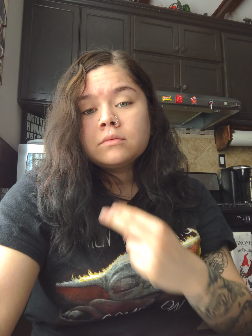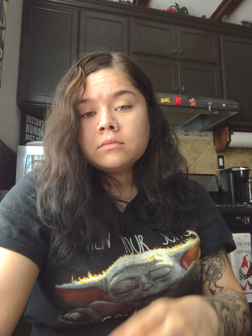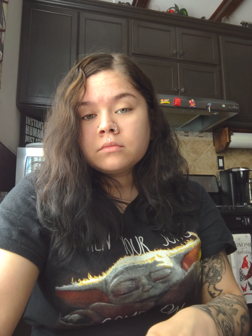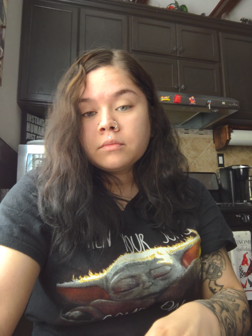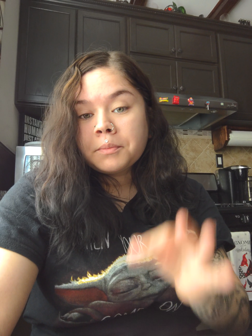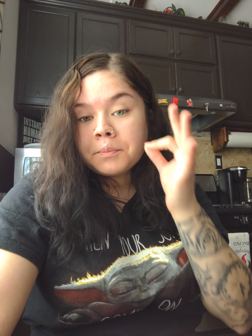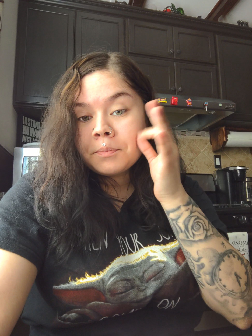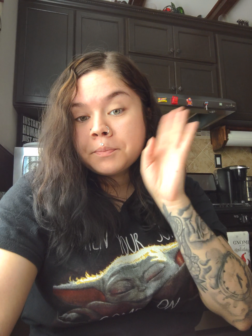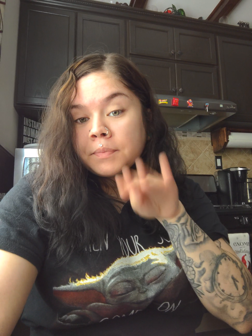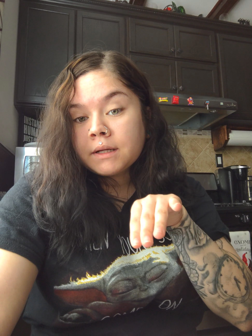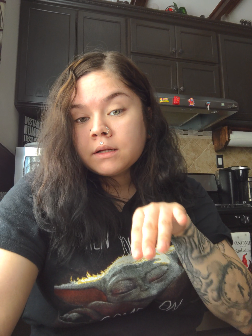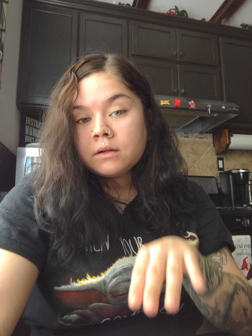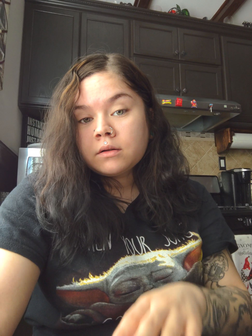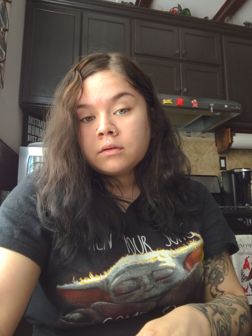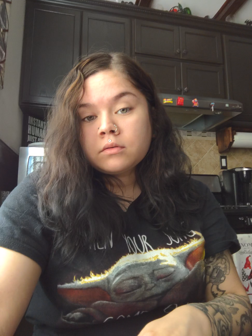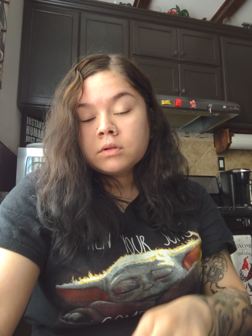bee